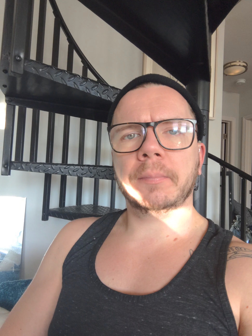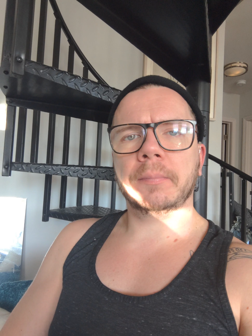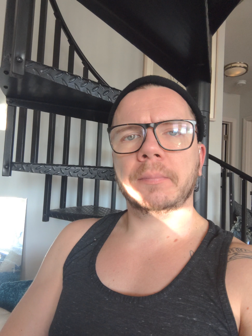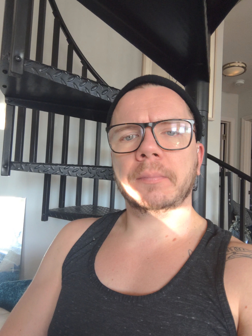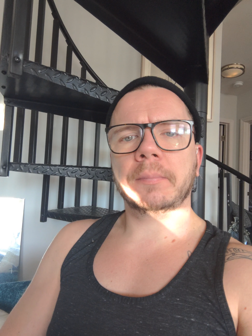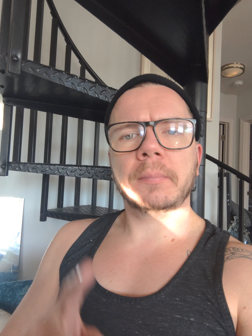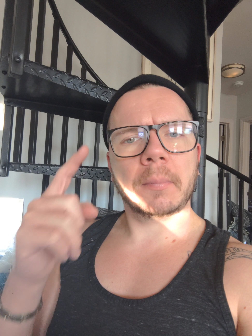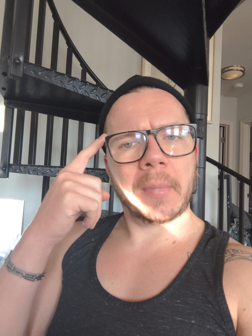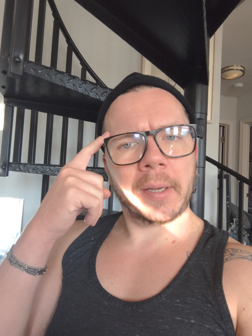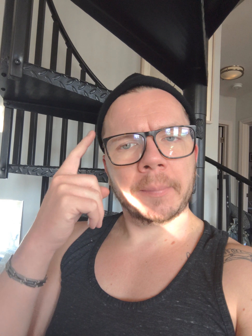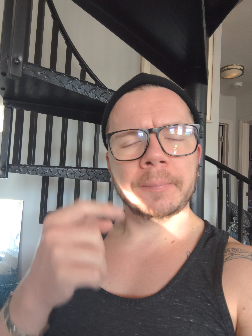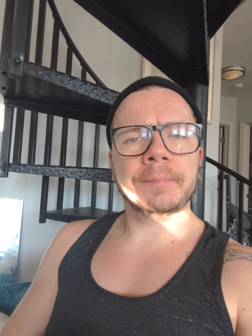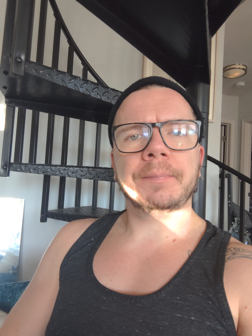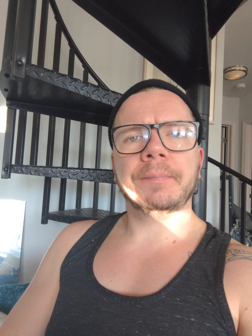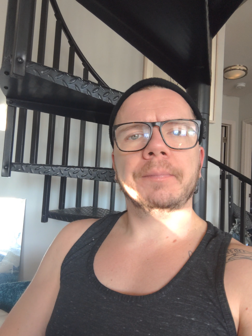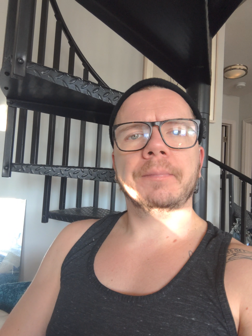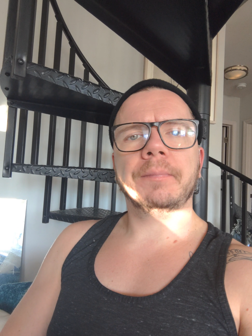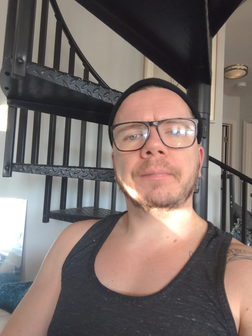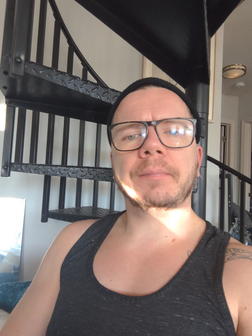penny